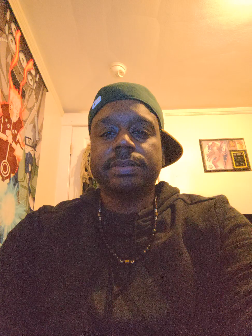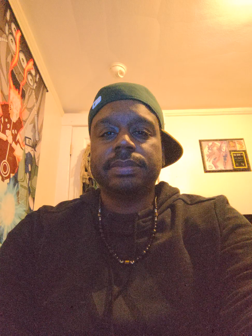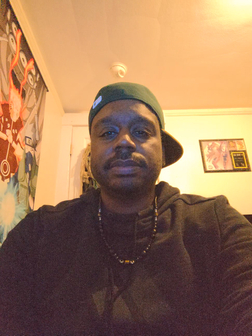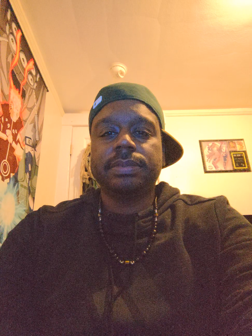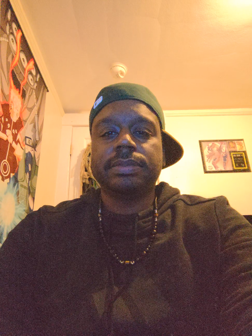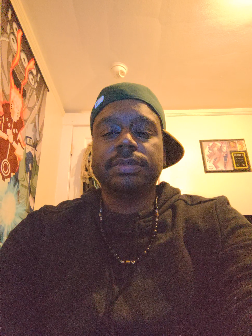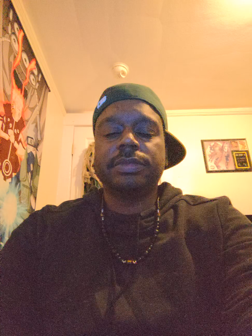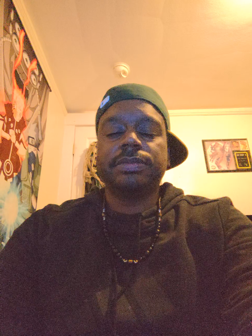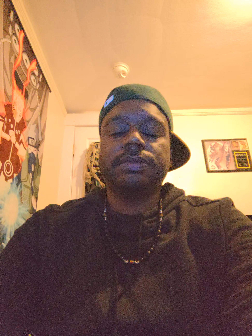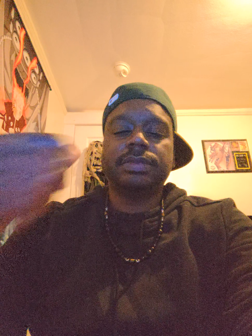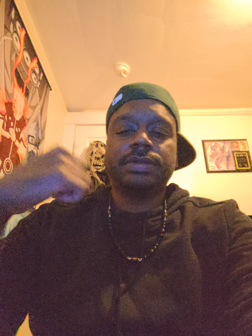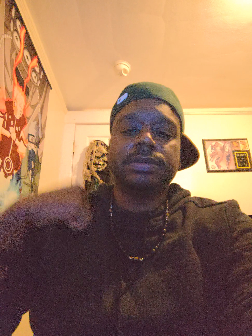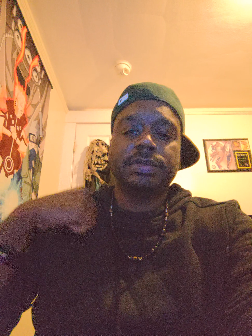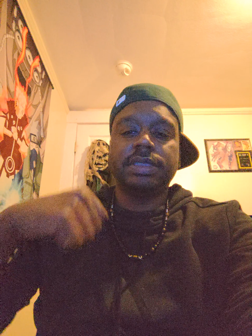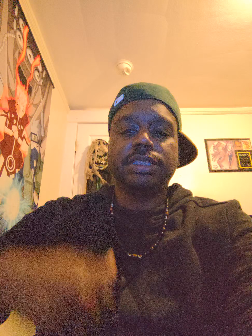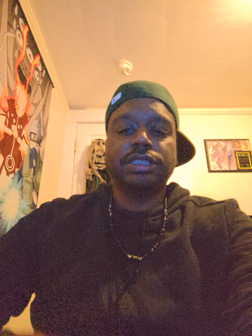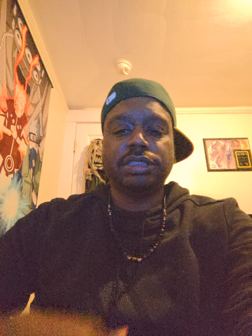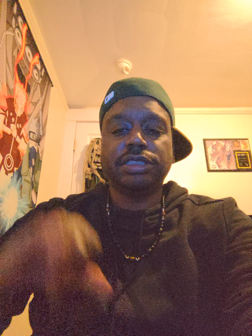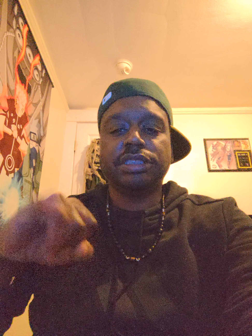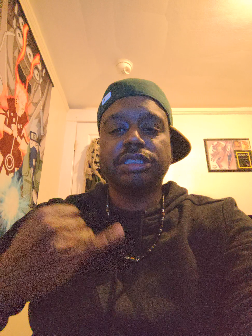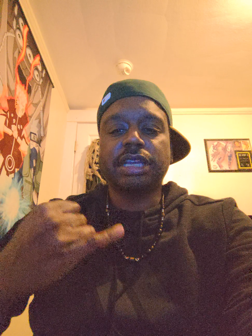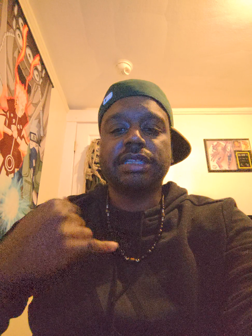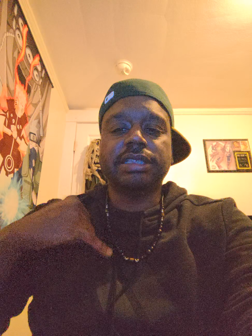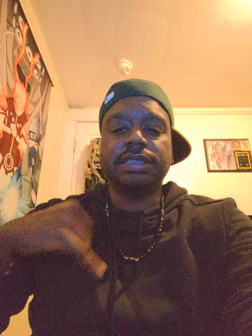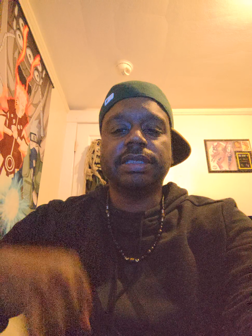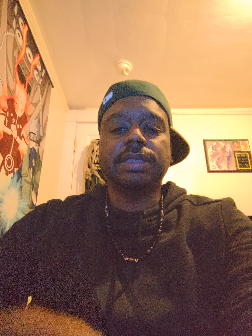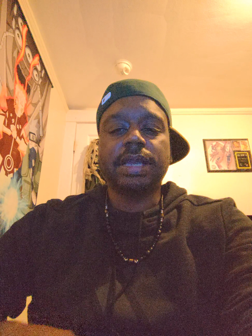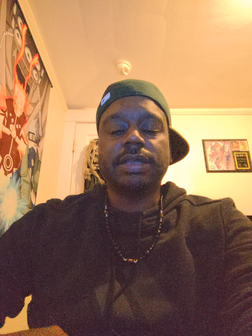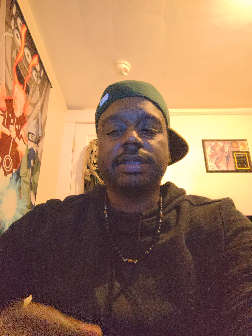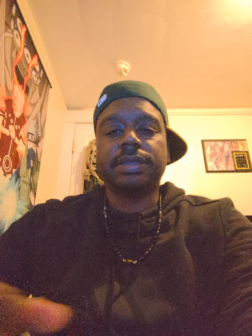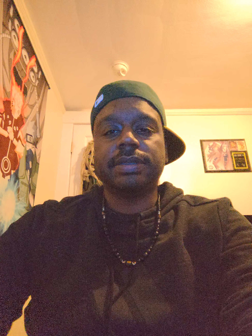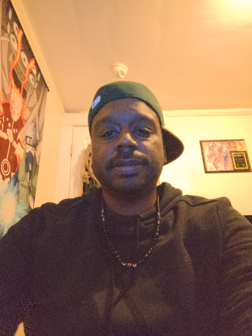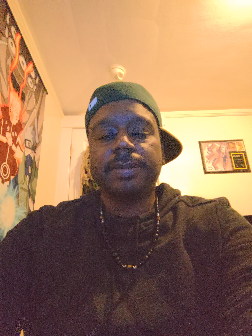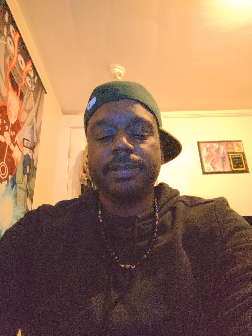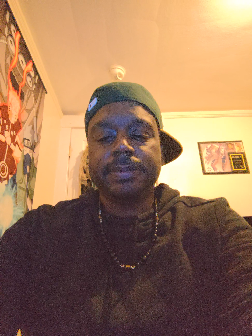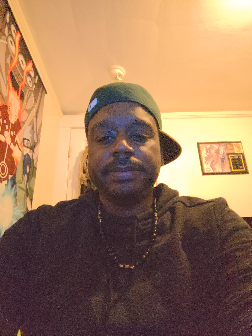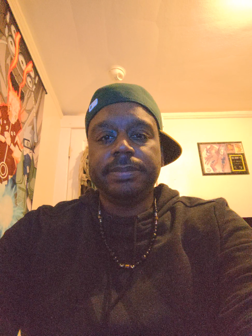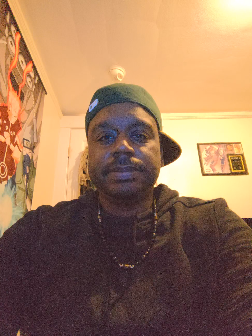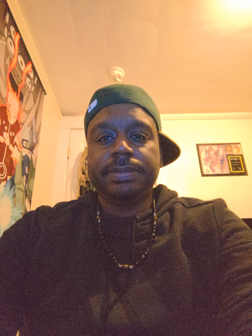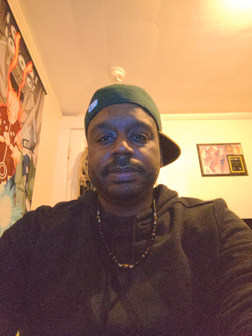jacket